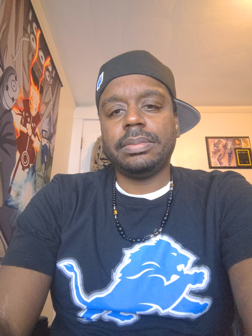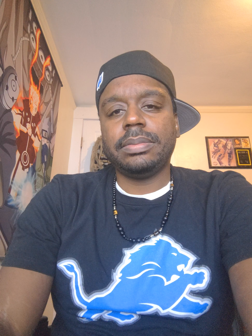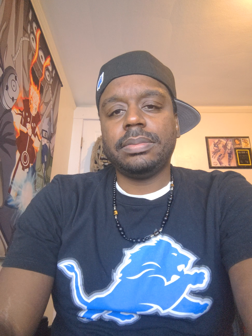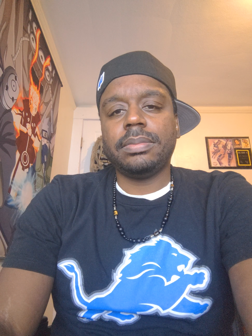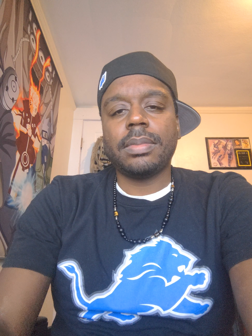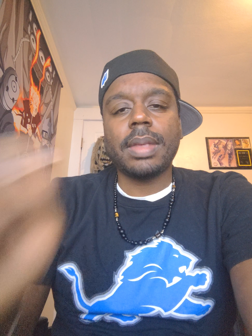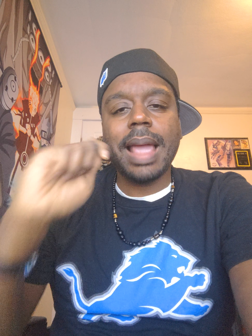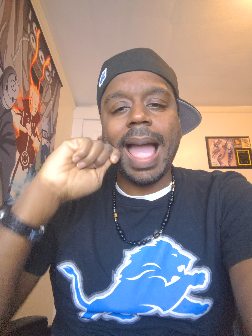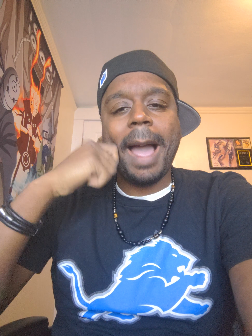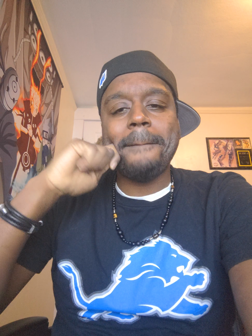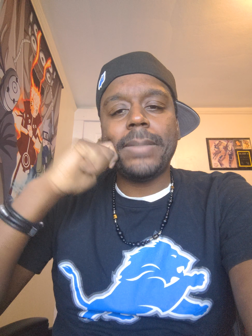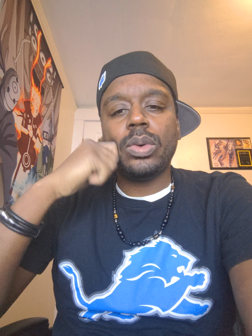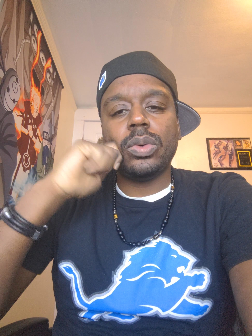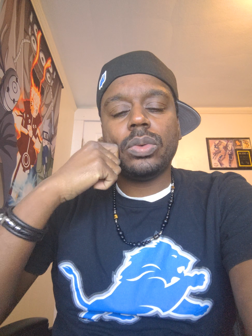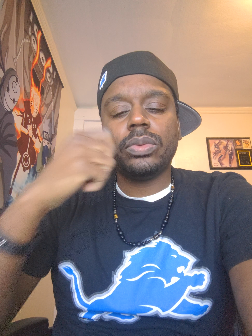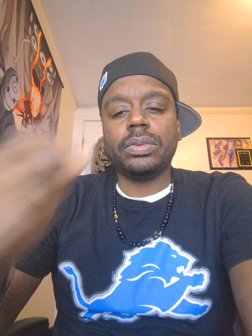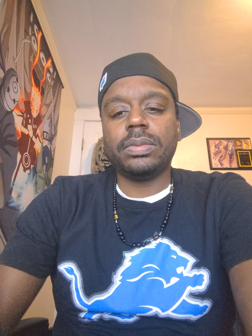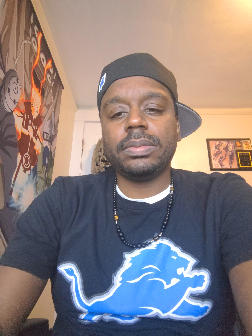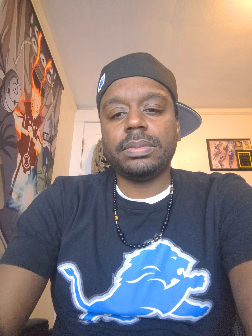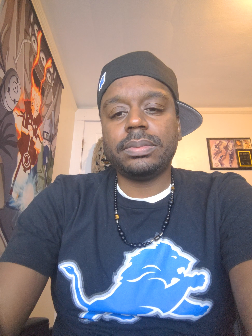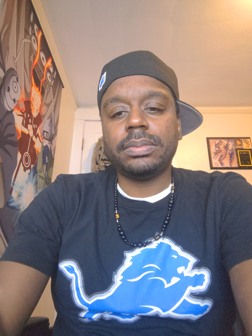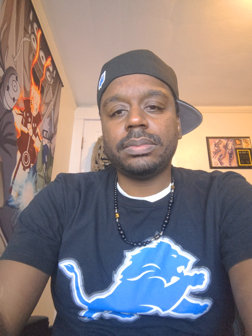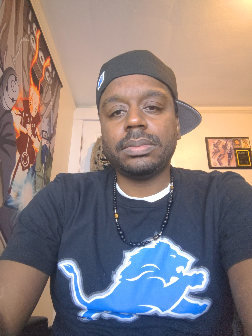apple